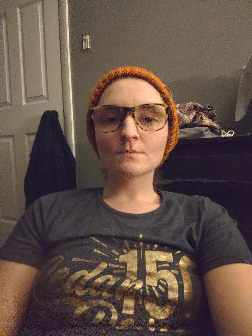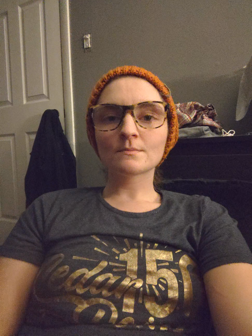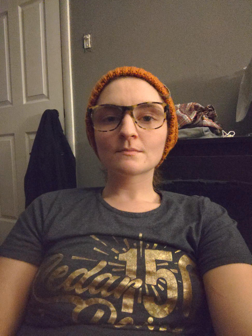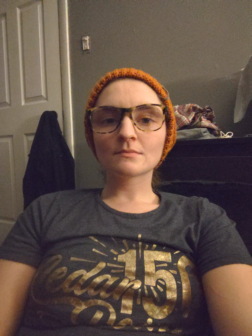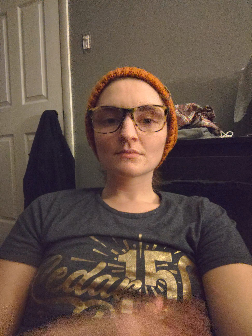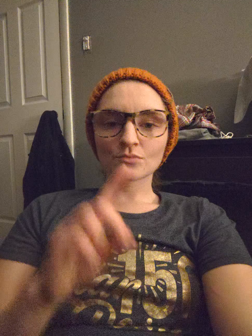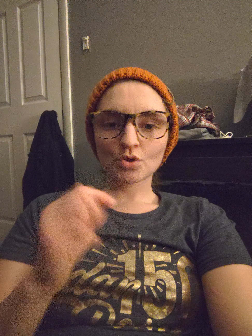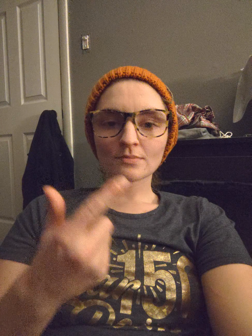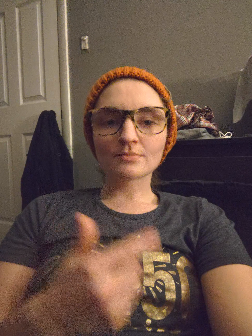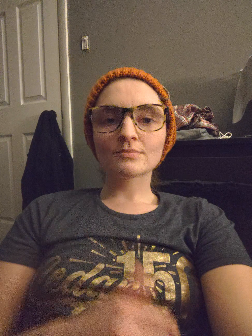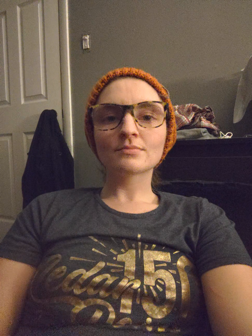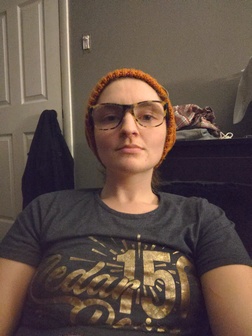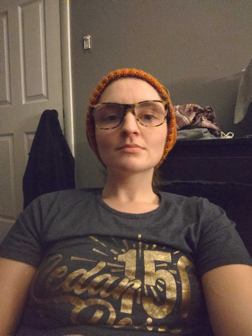dog